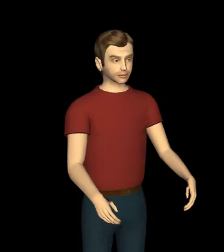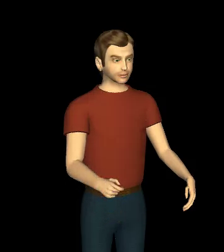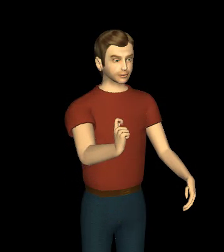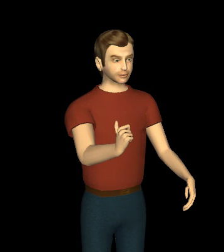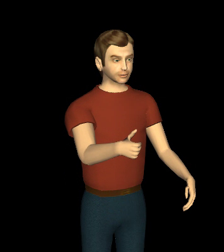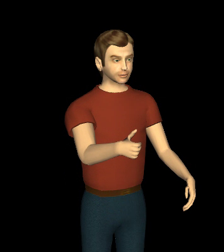تقريبا